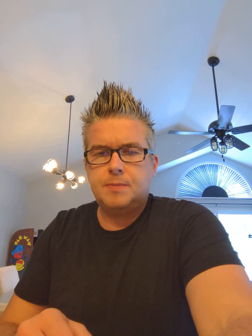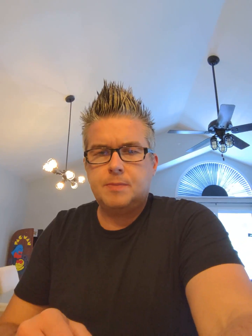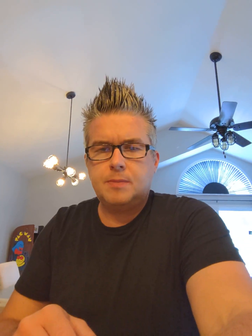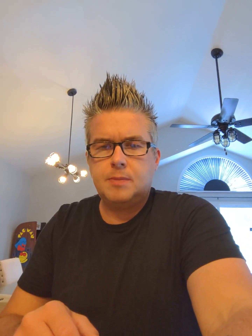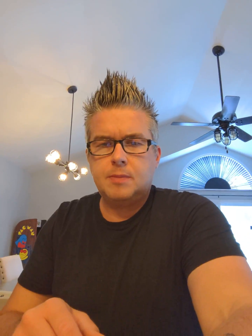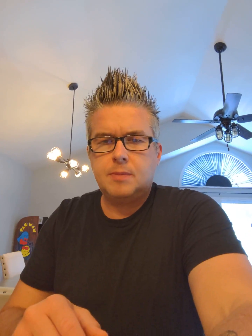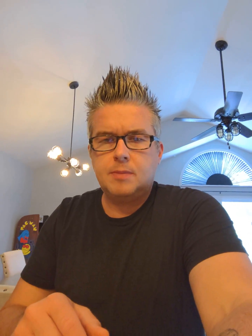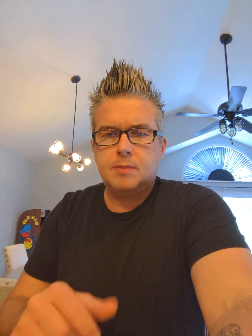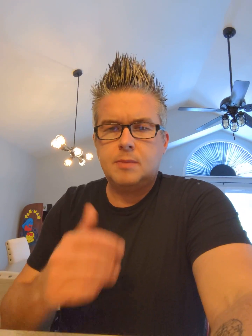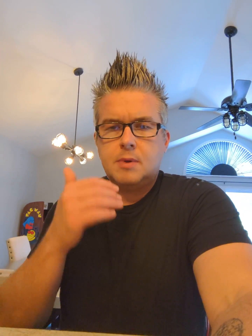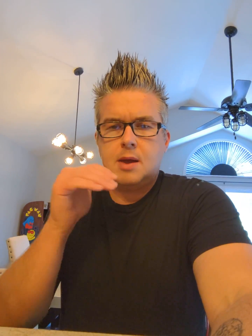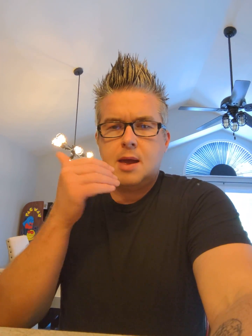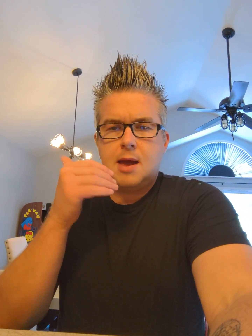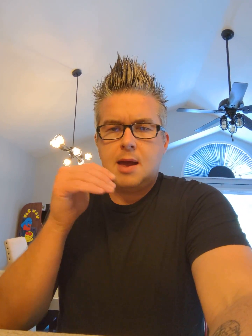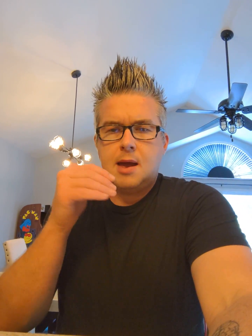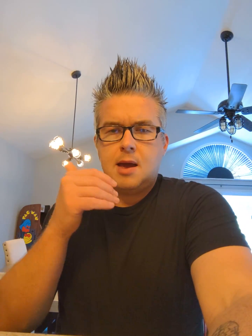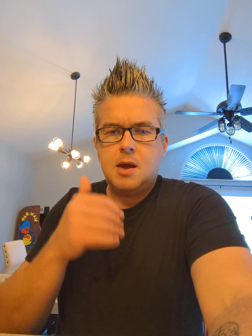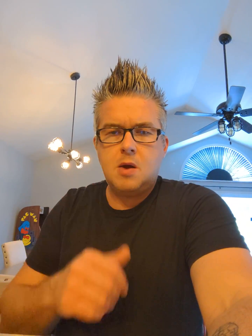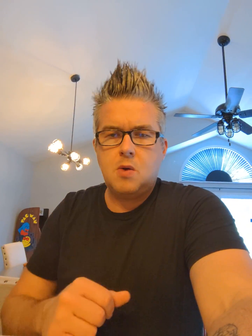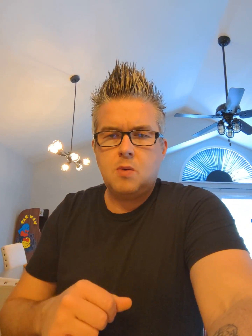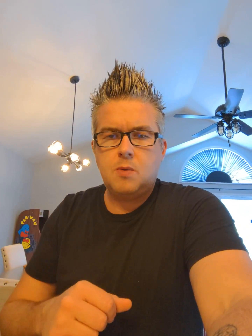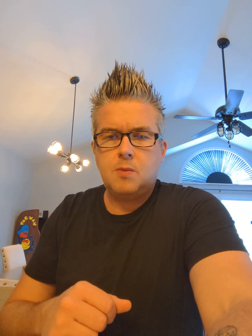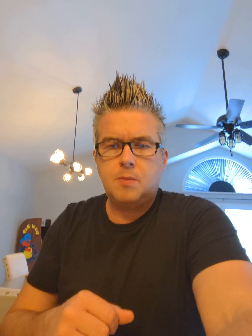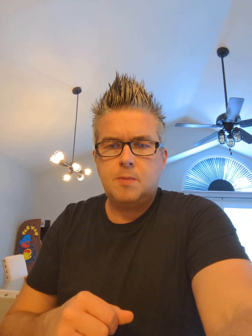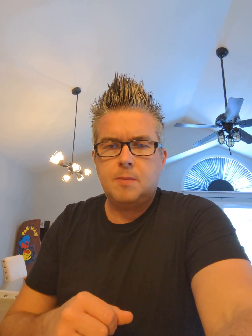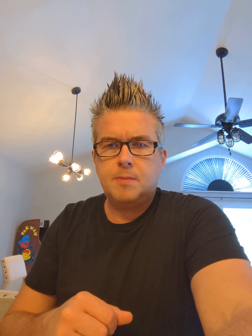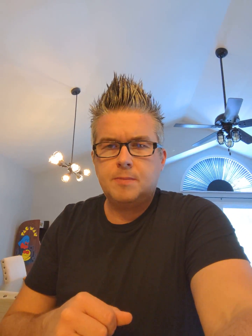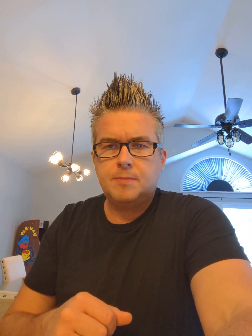how